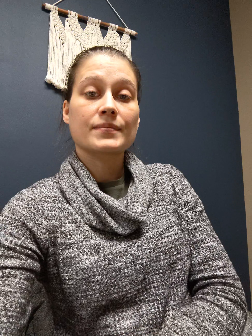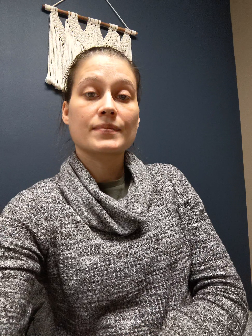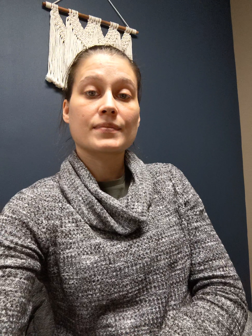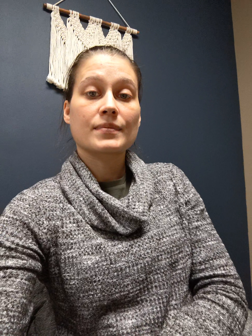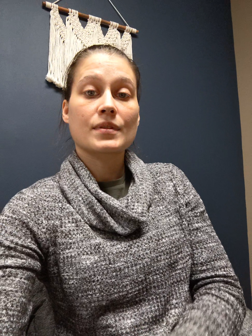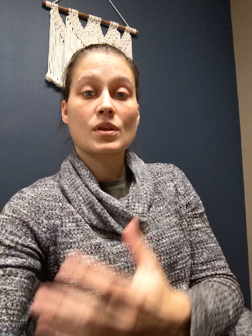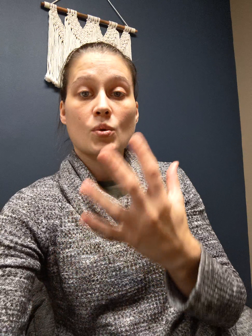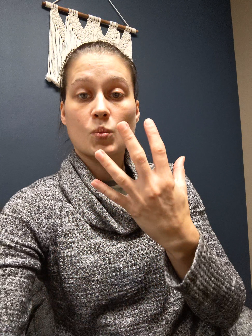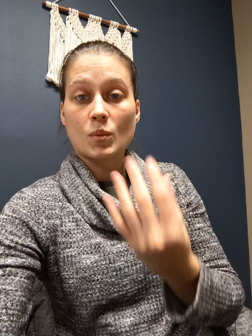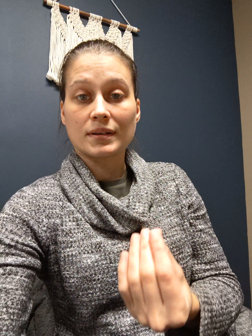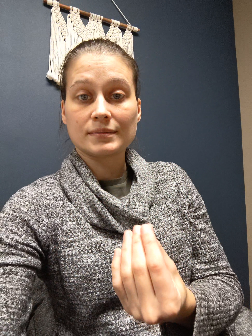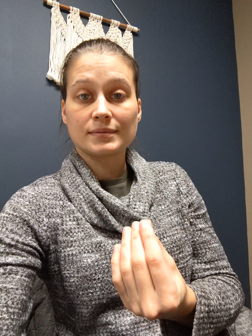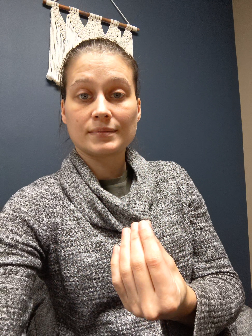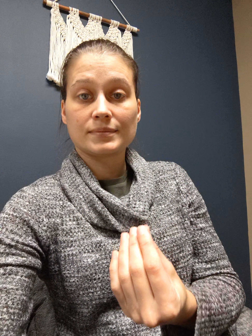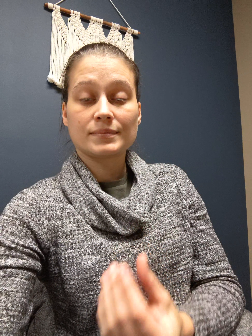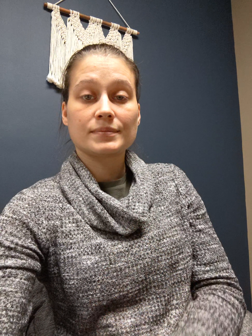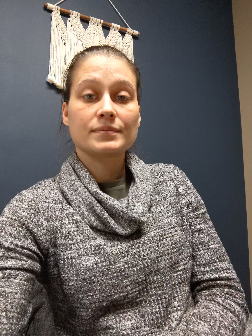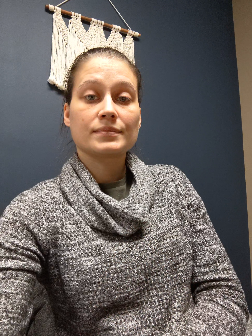wet